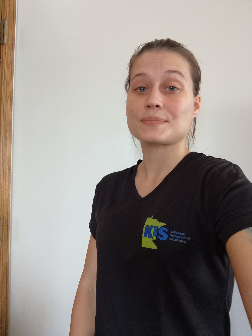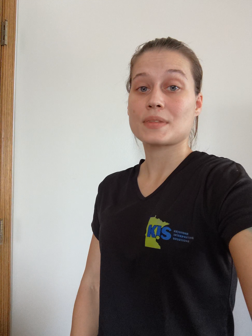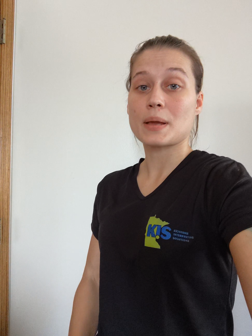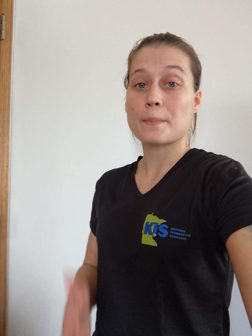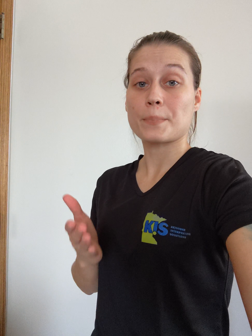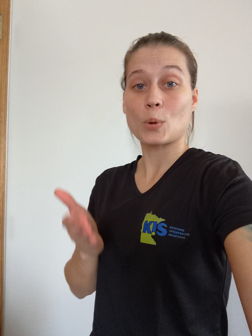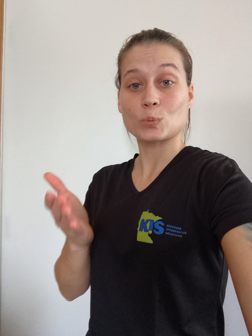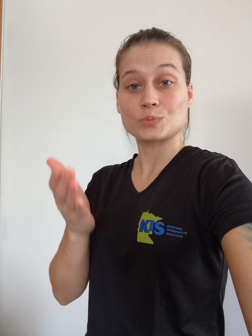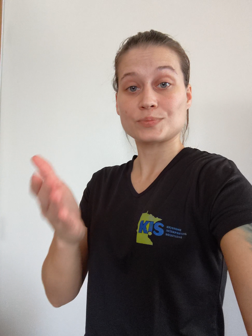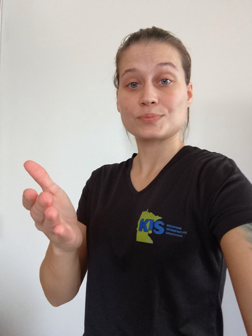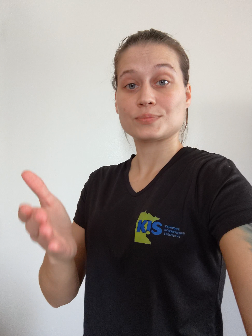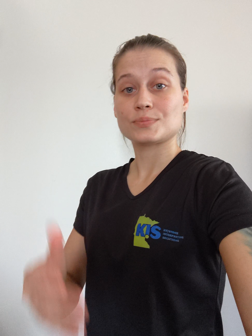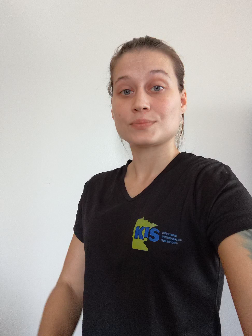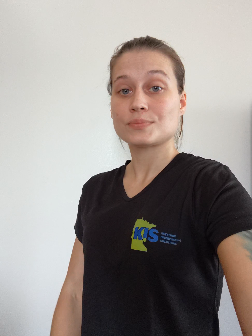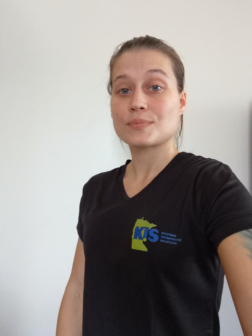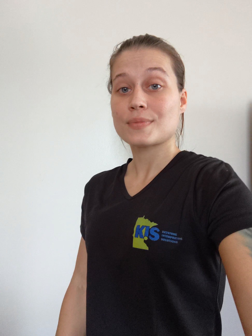boat